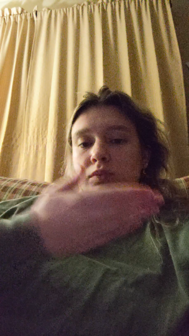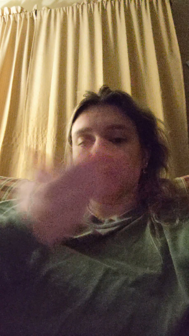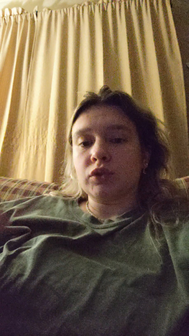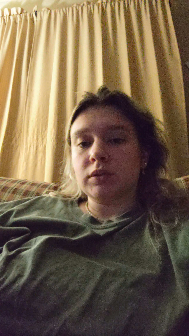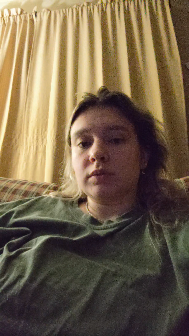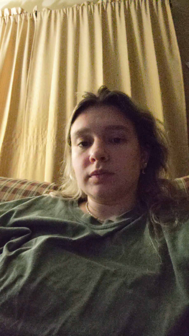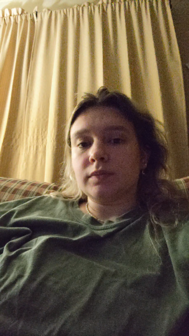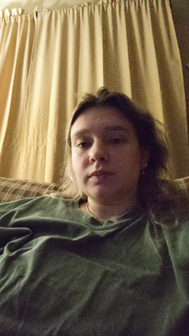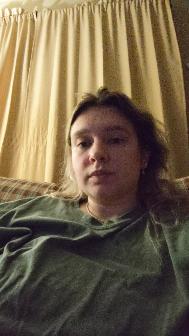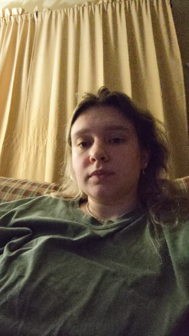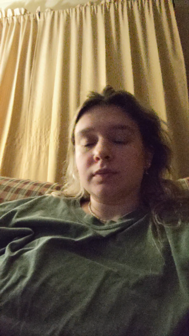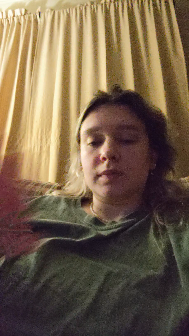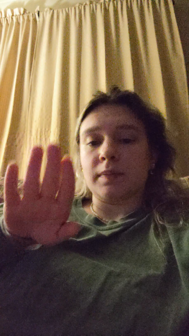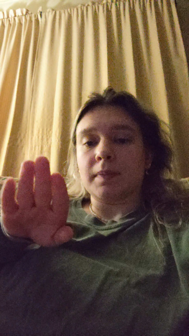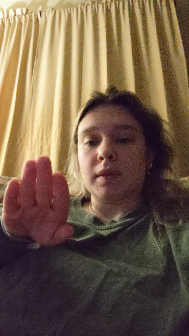penguin